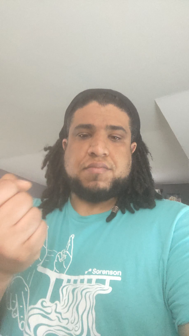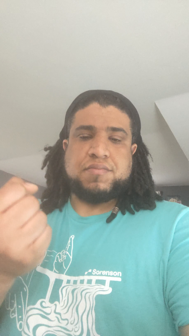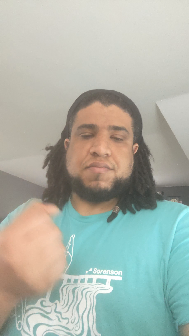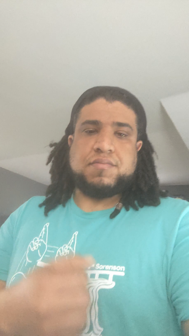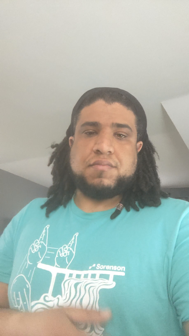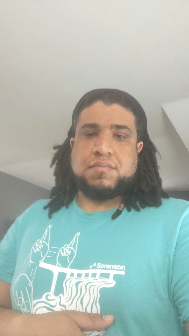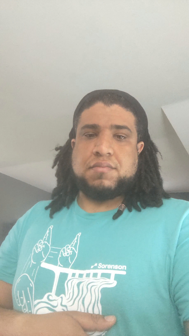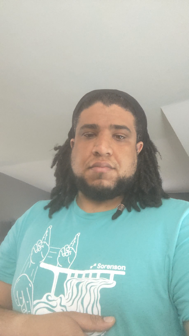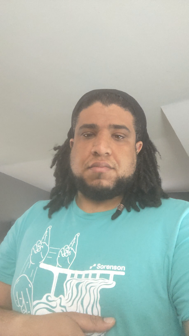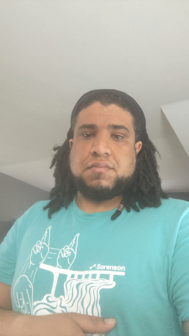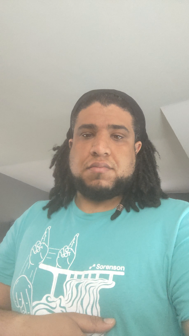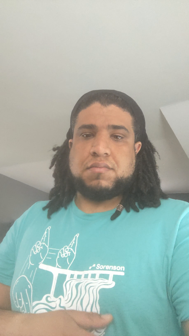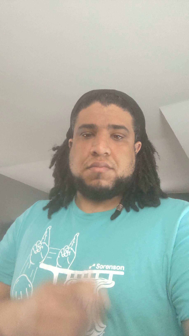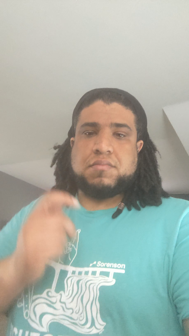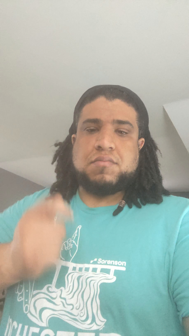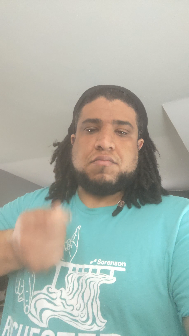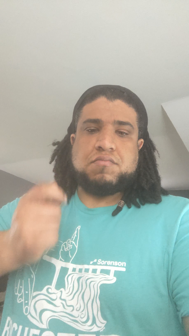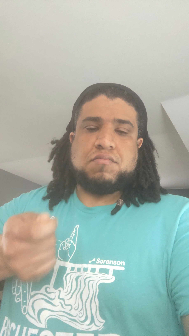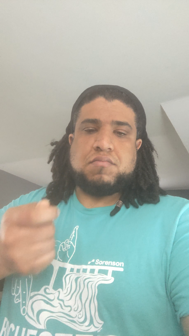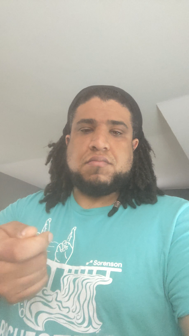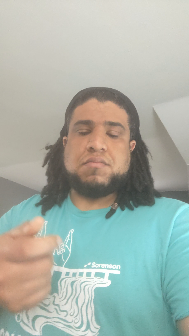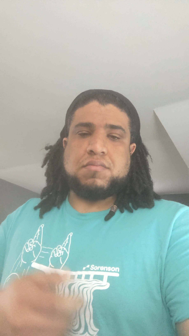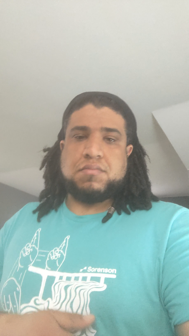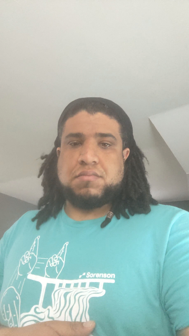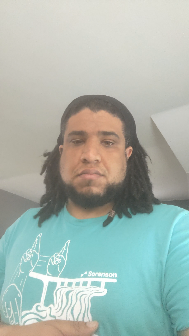cart